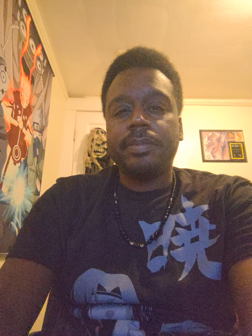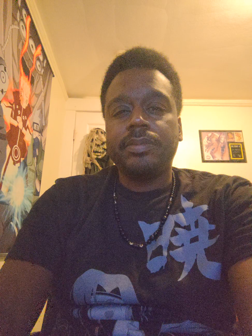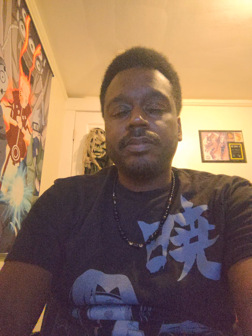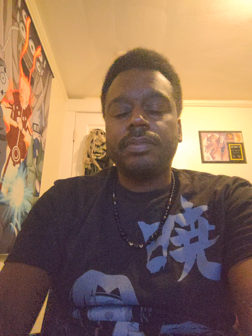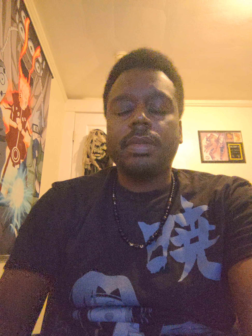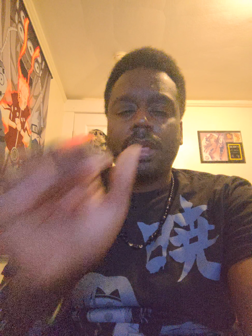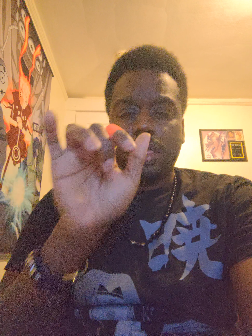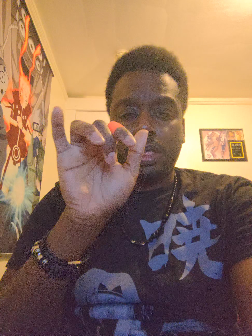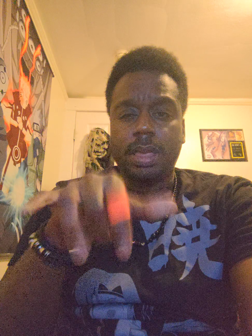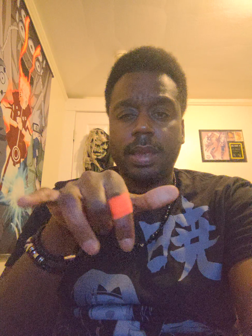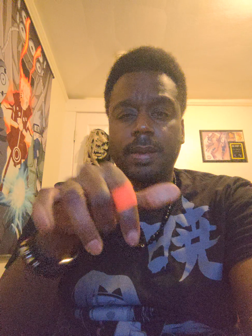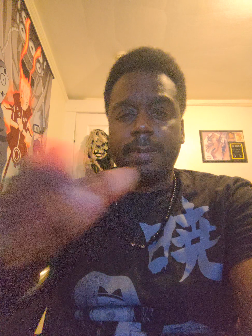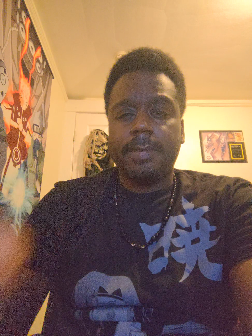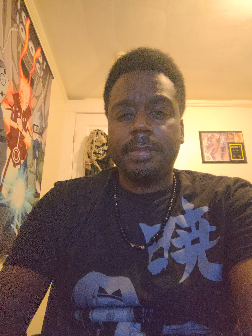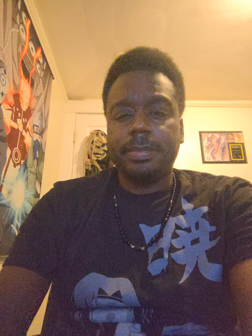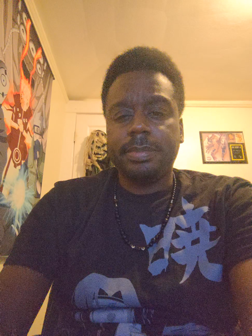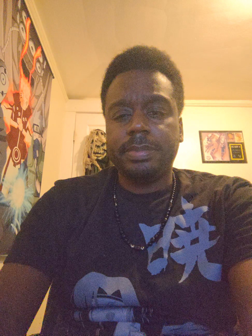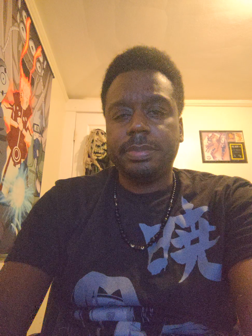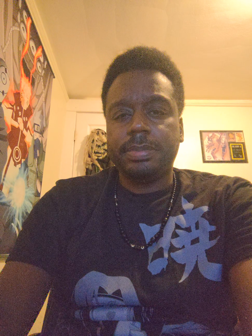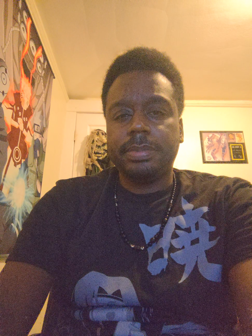that